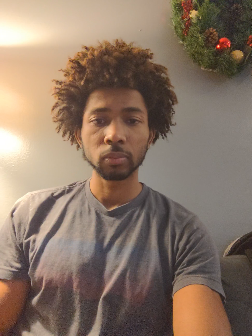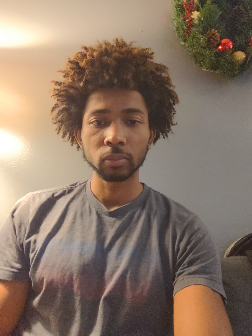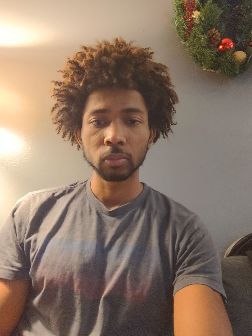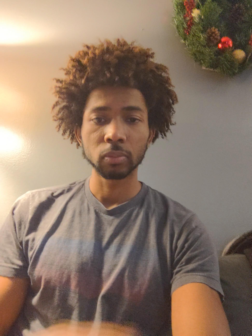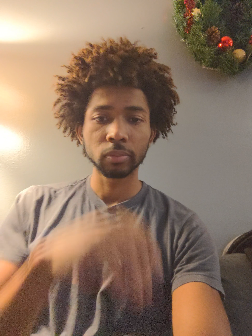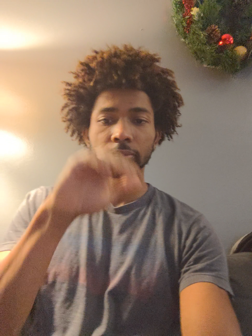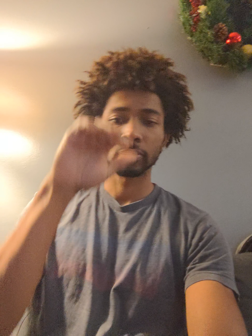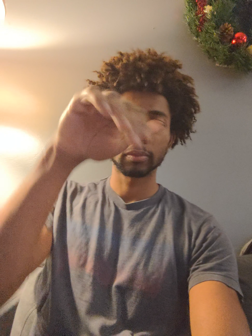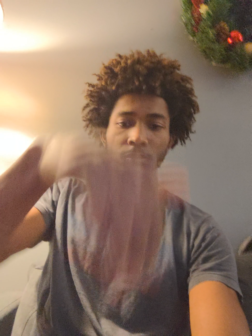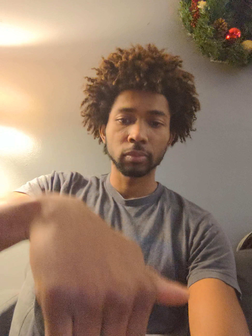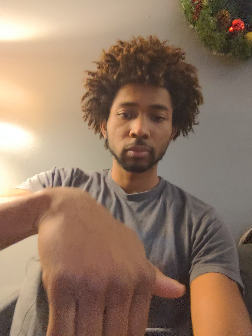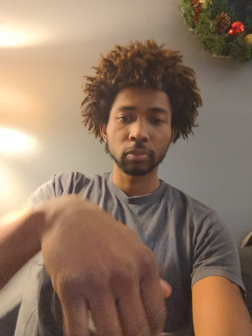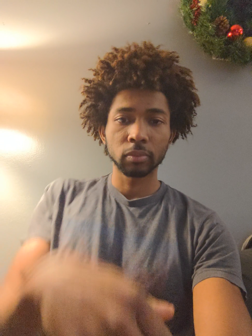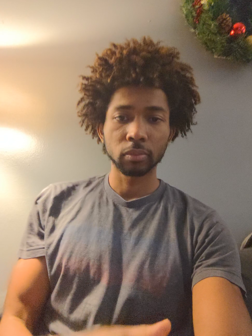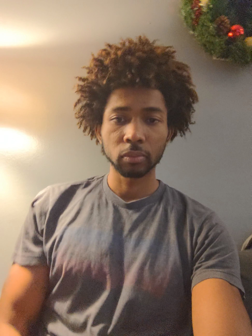night